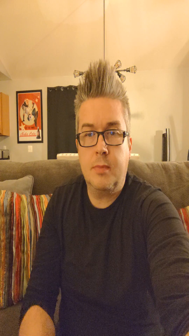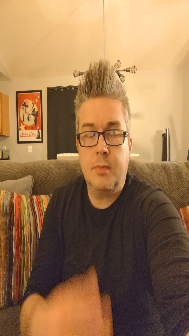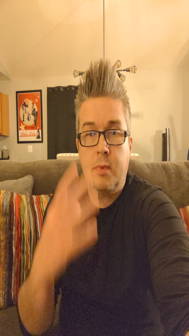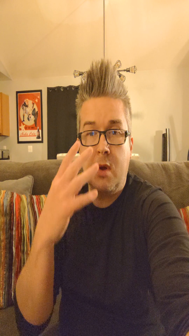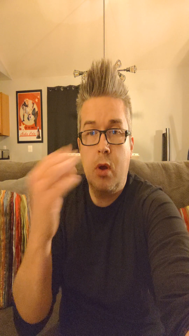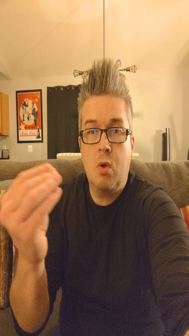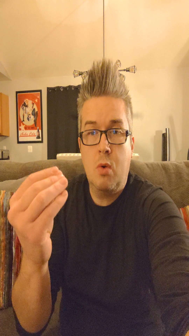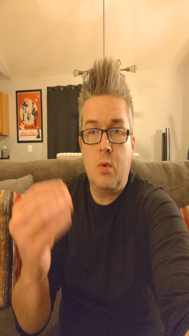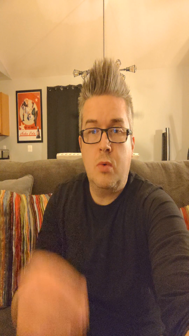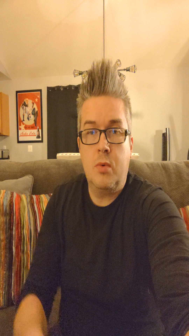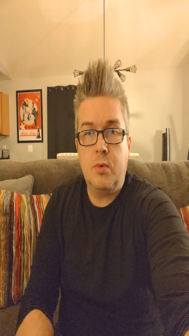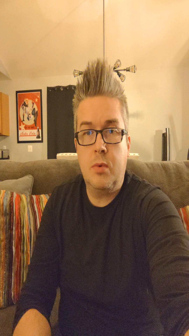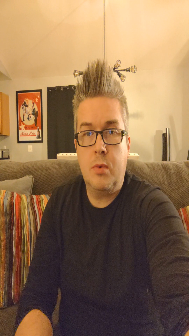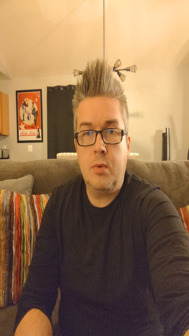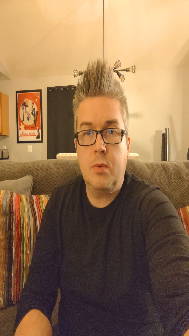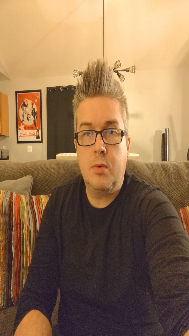go